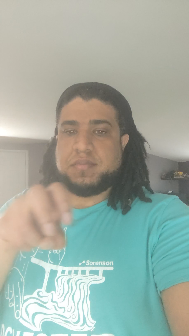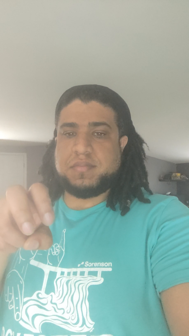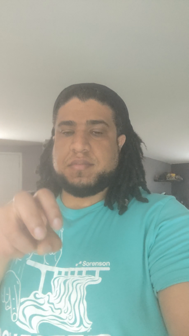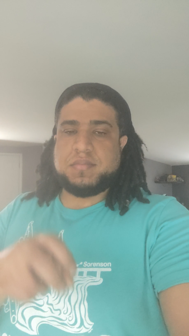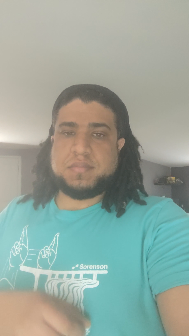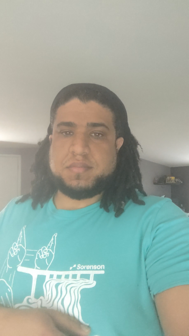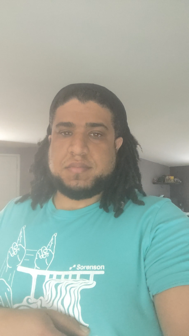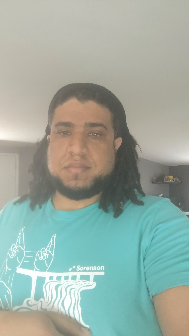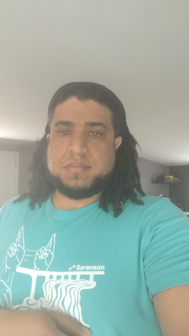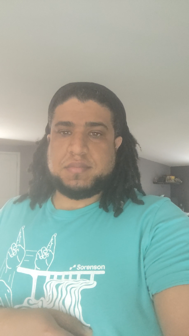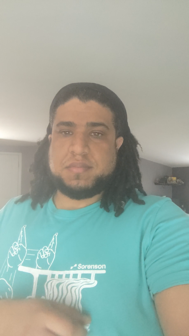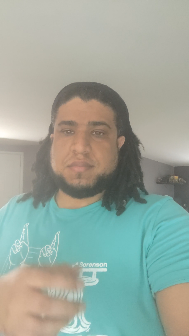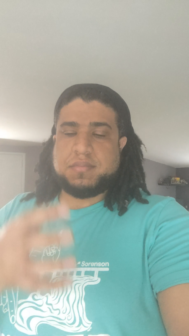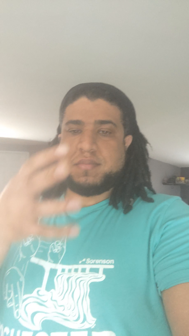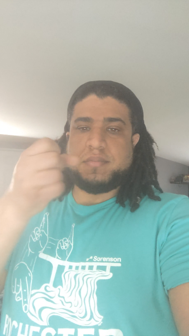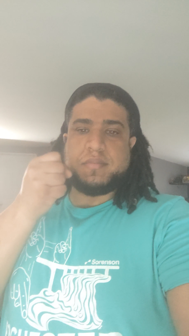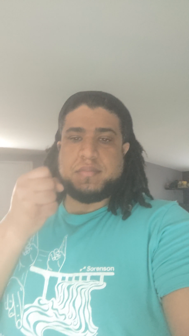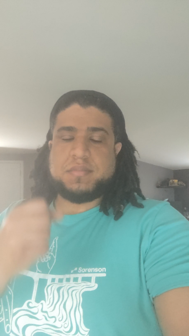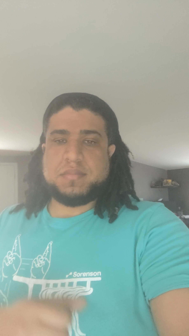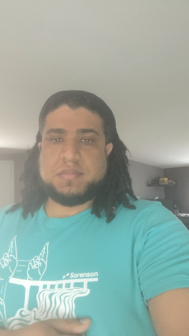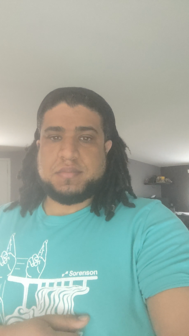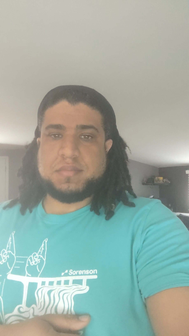get